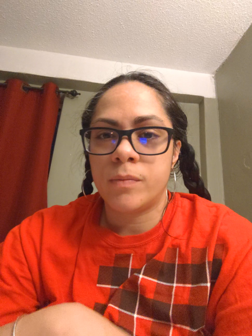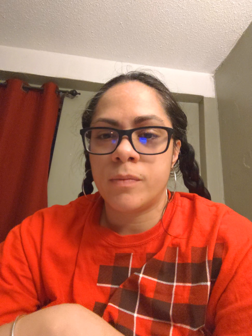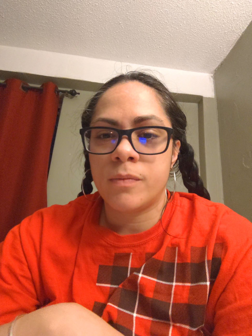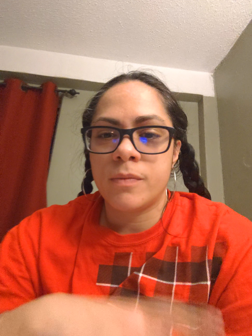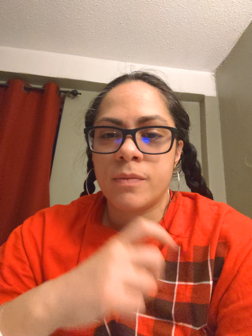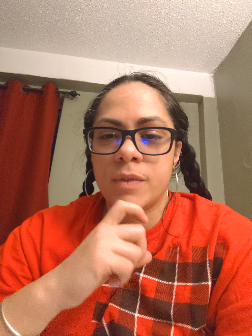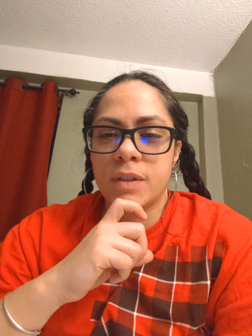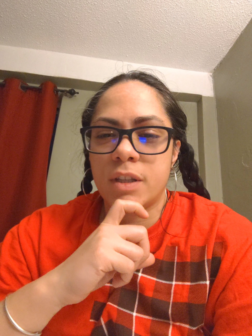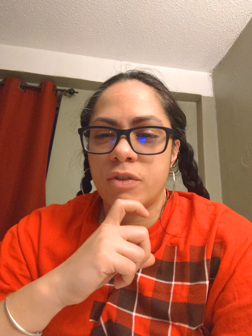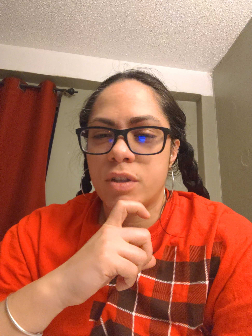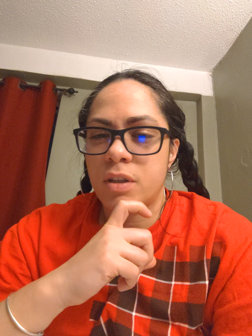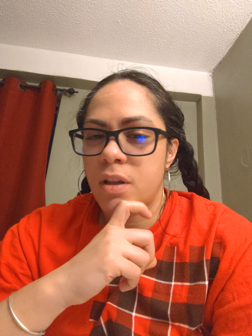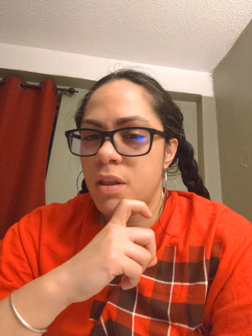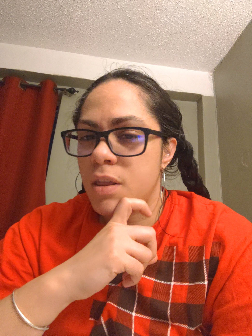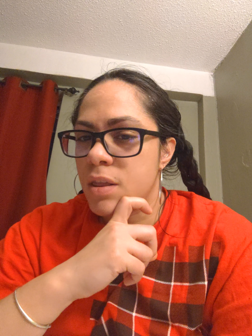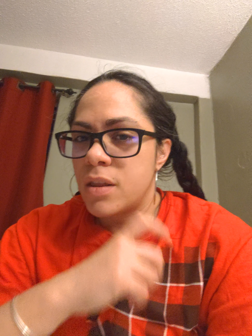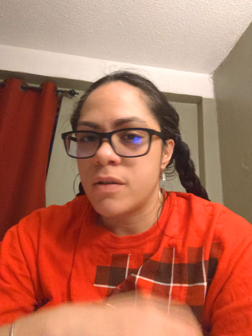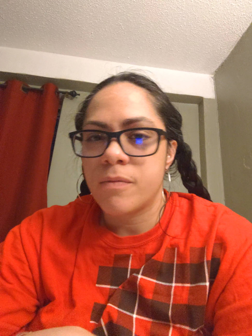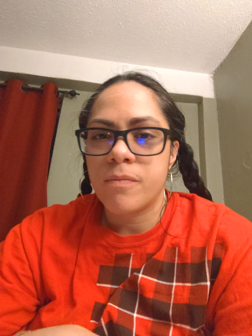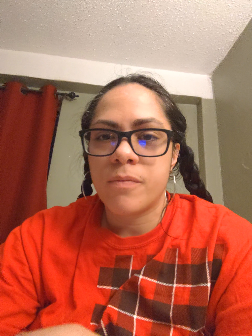cereal